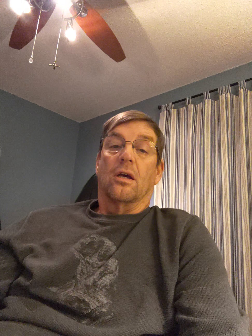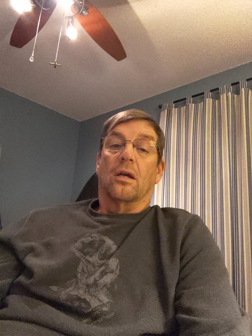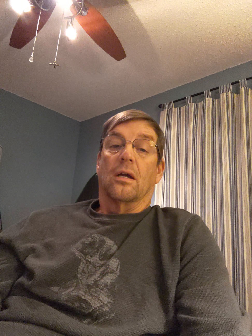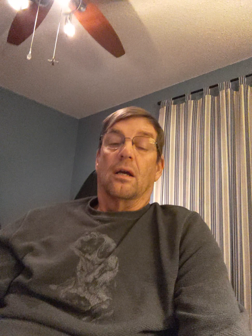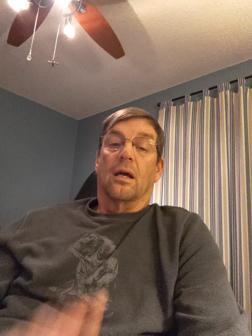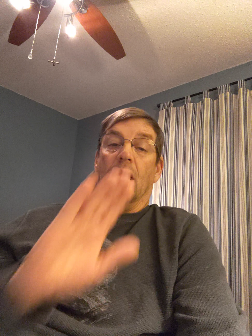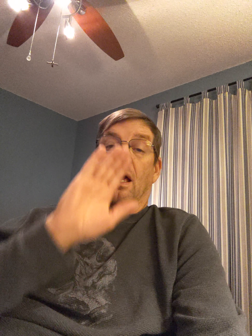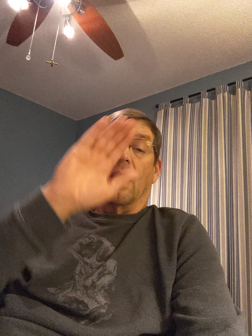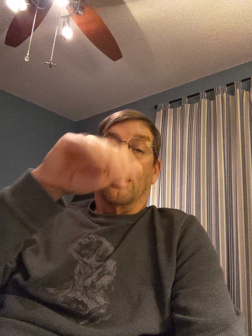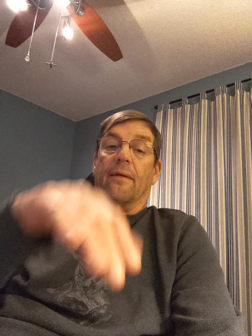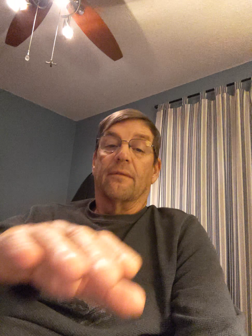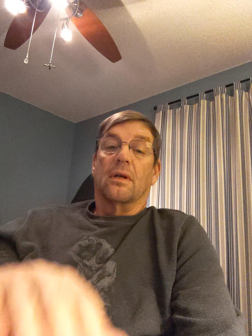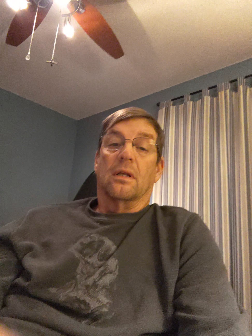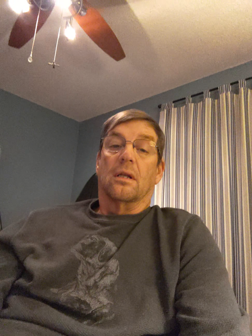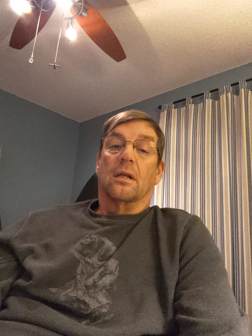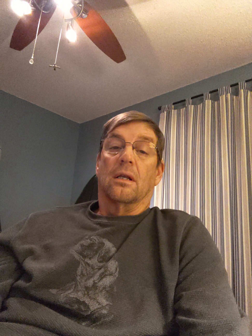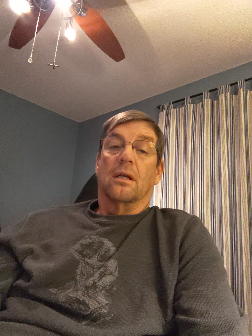elephant